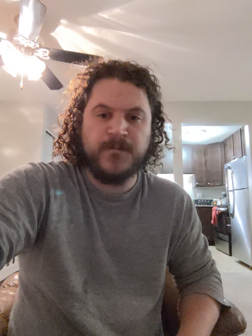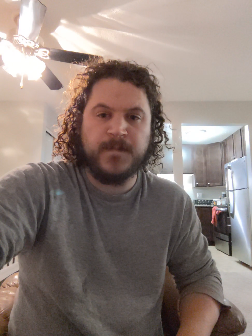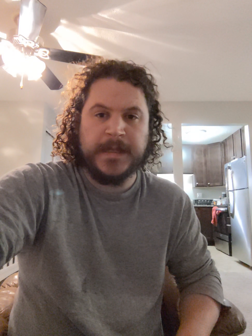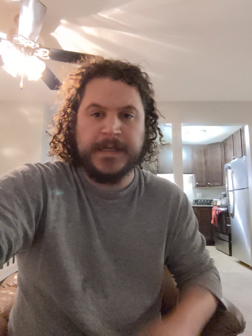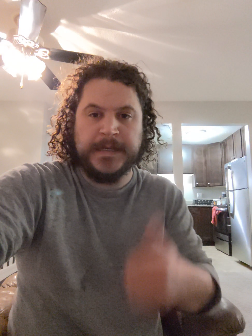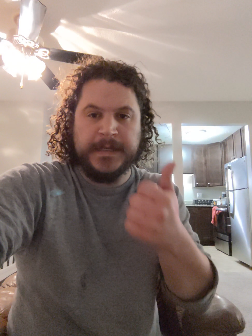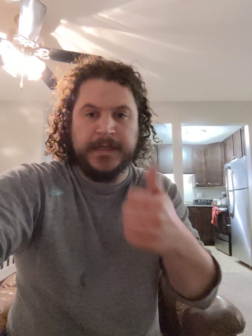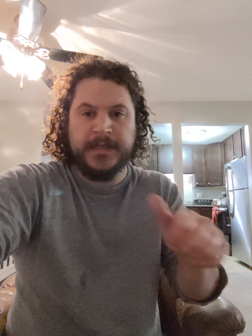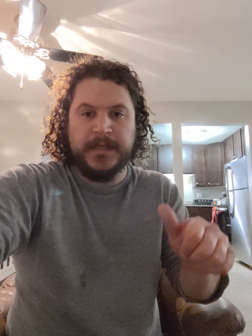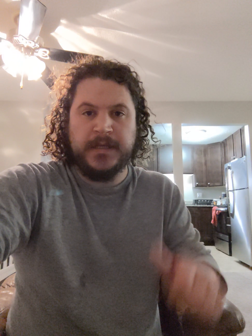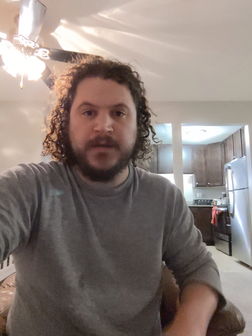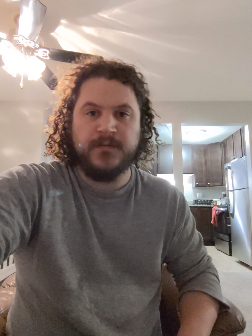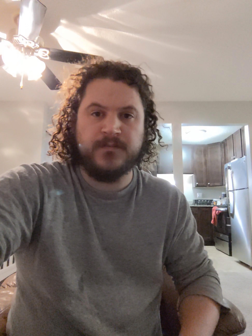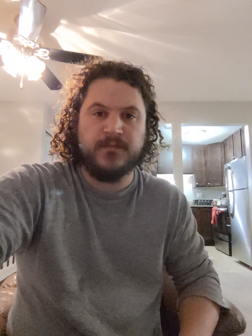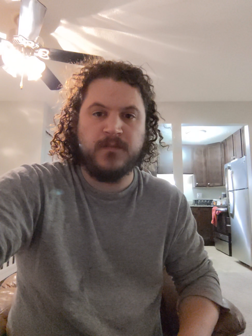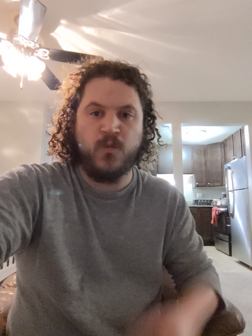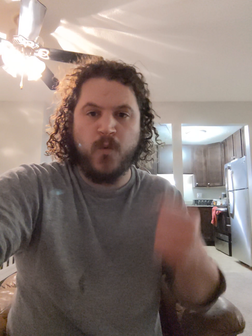any